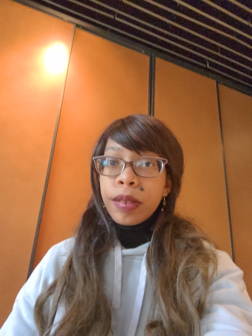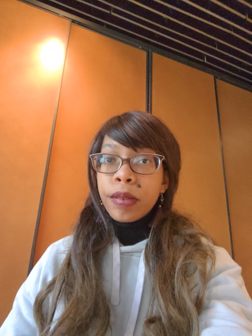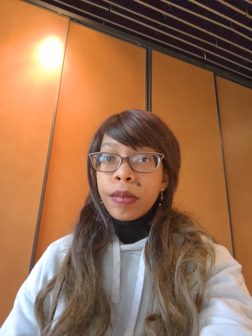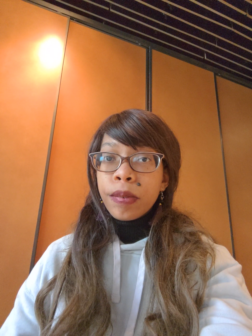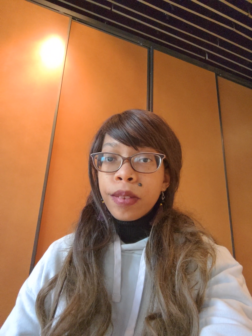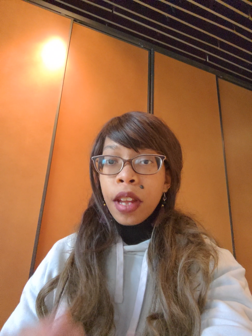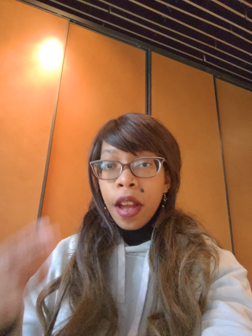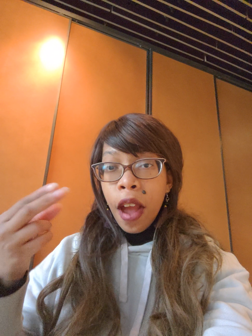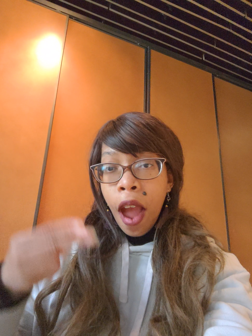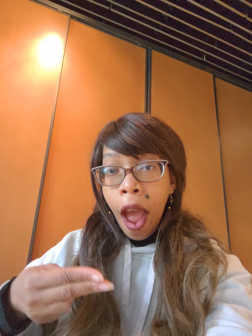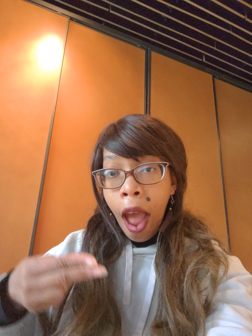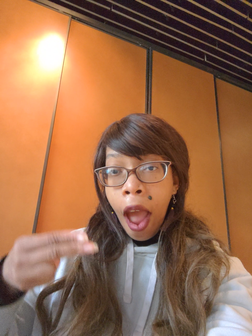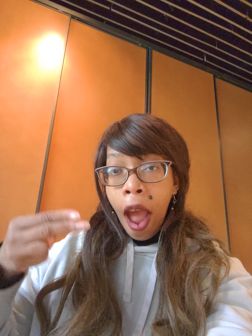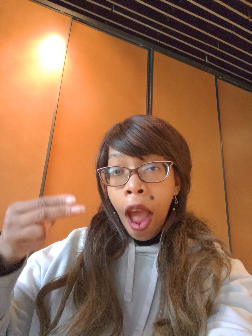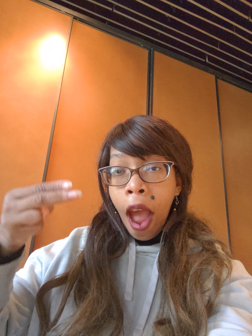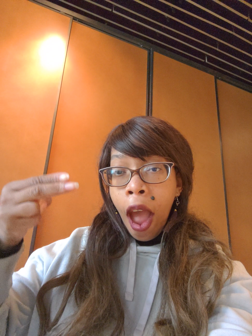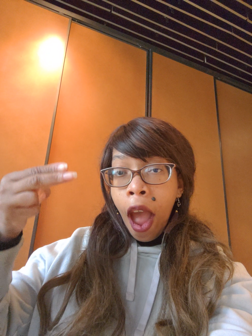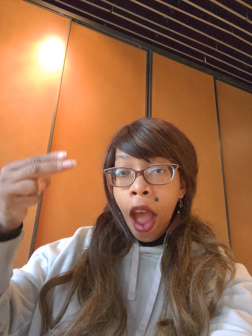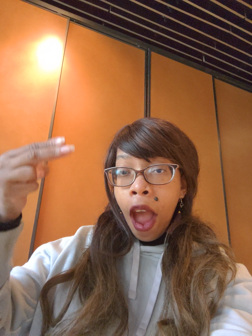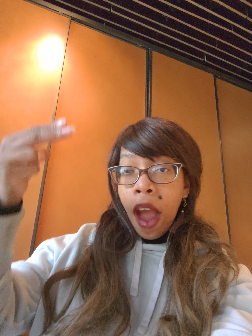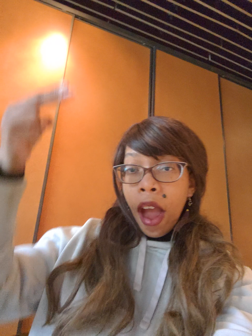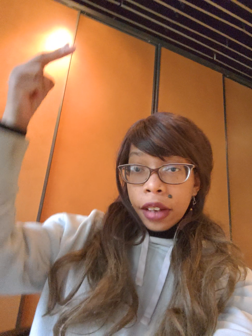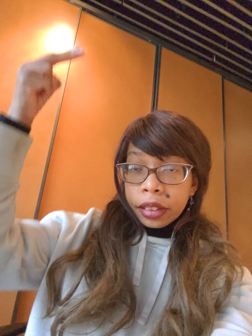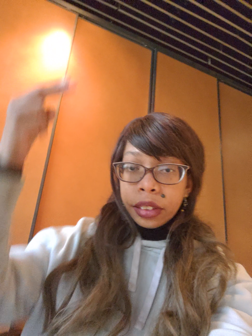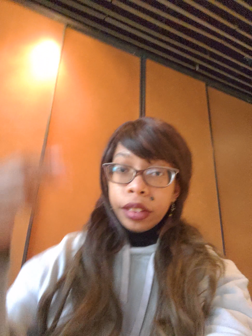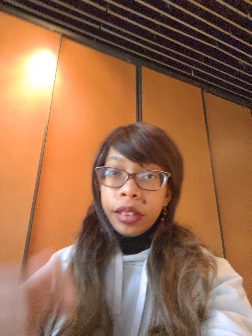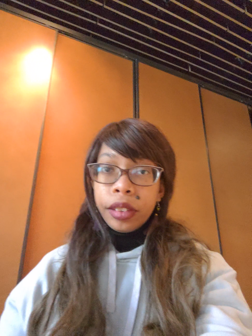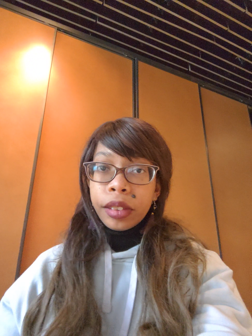high